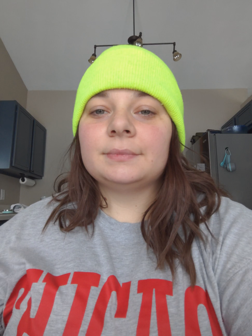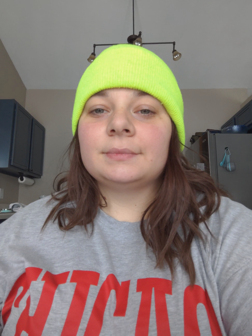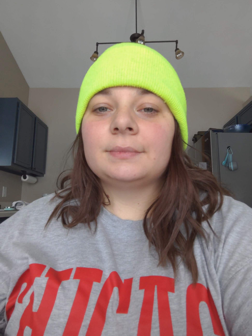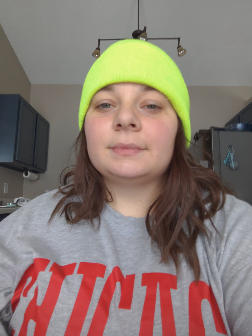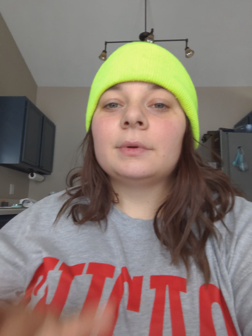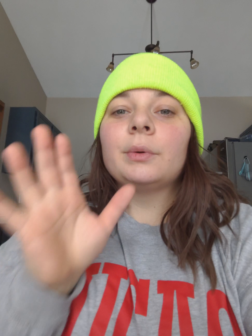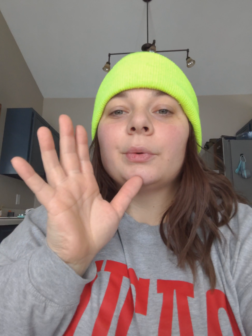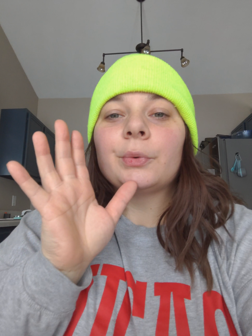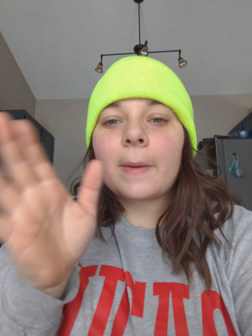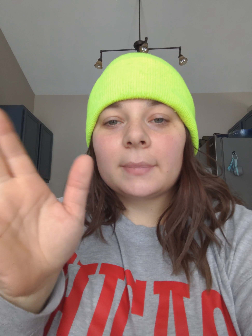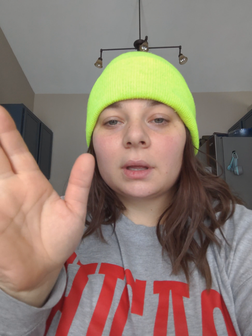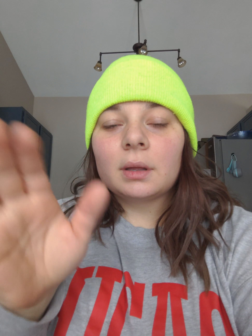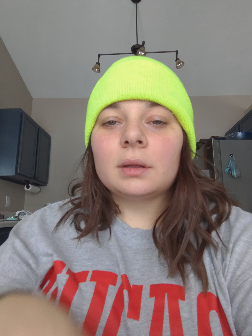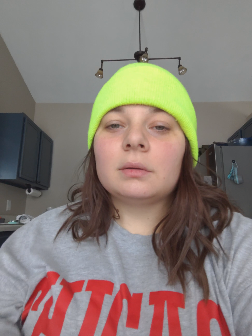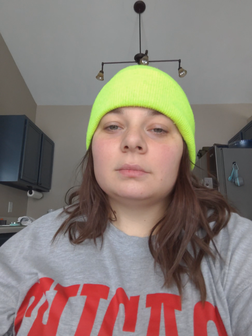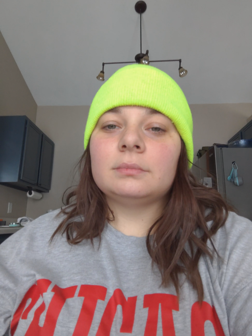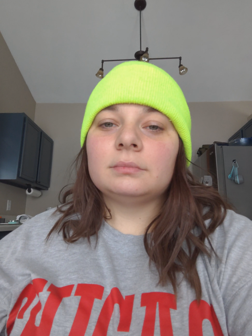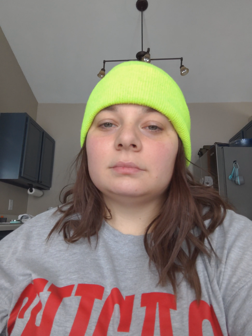grandma